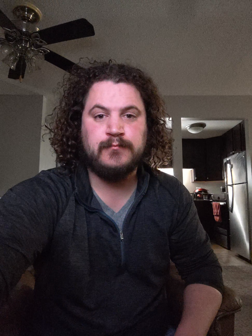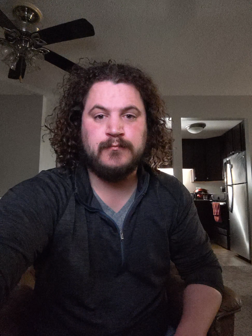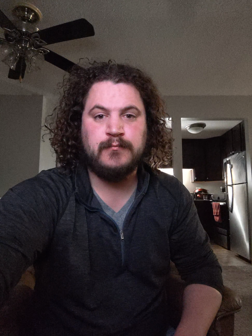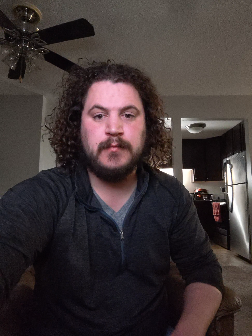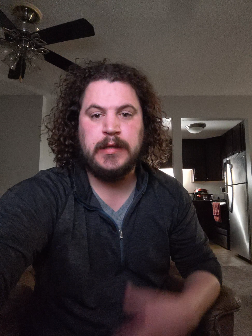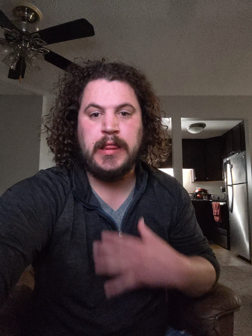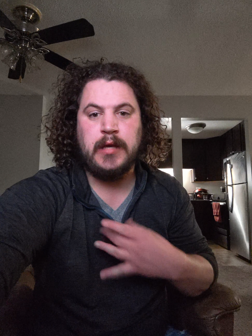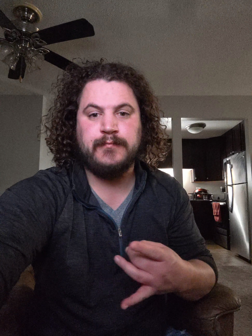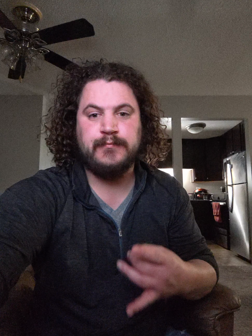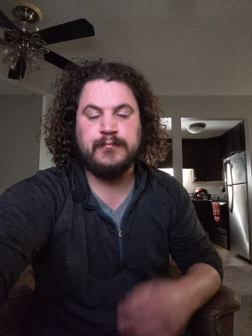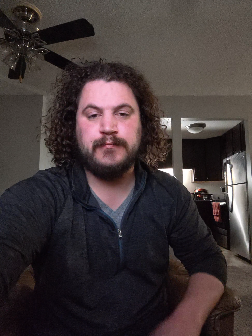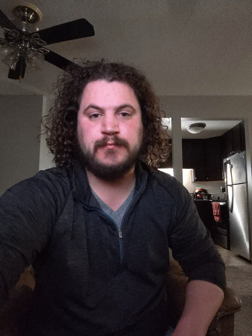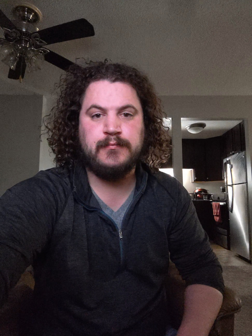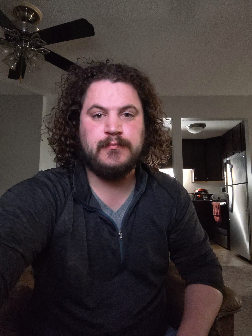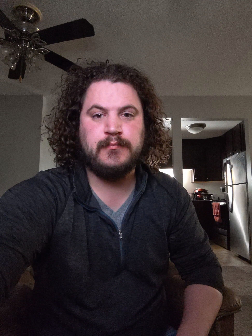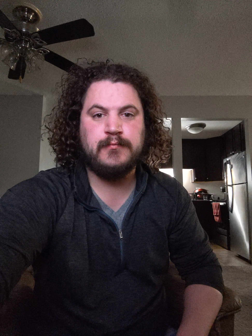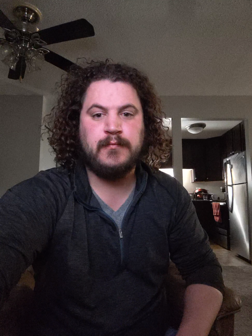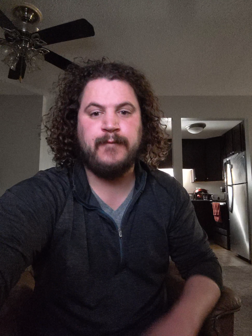like